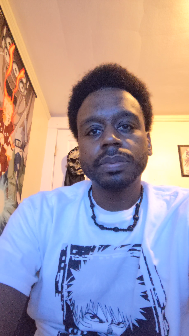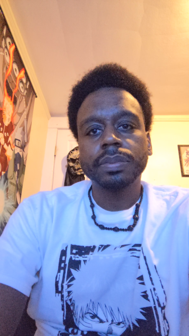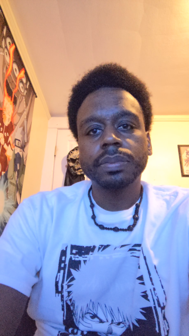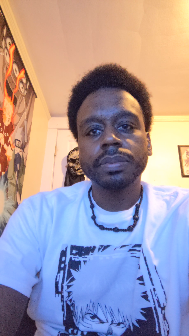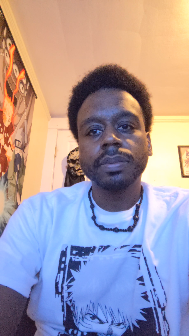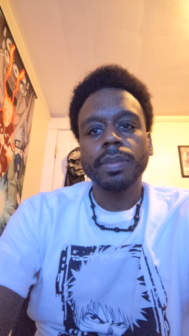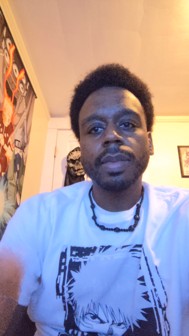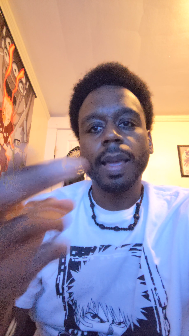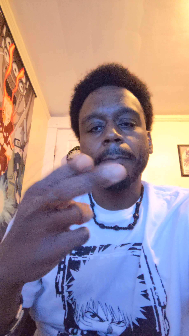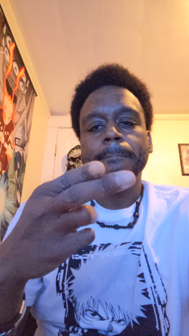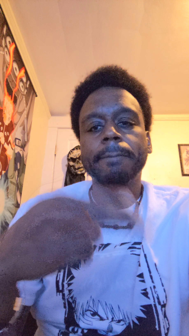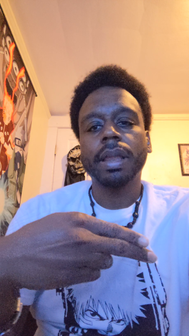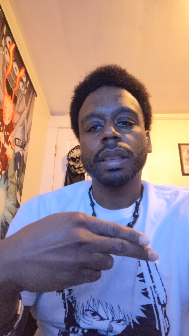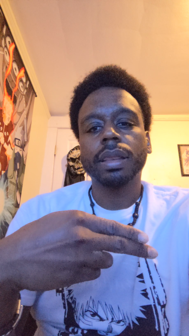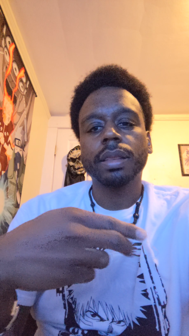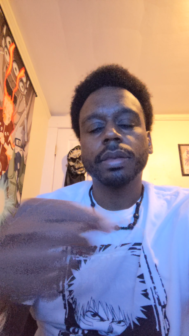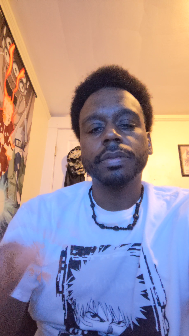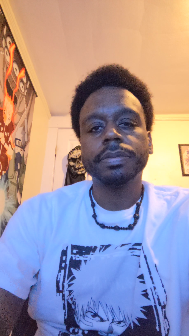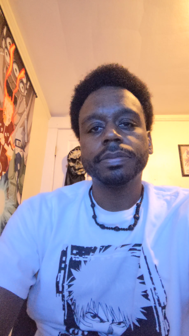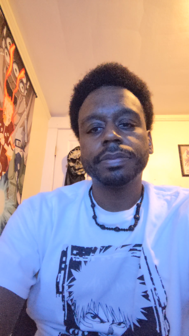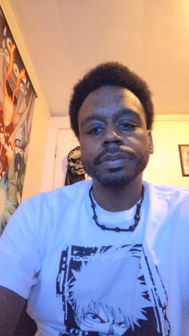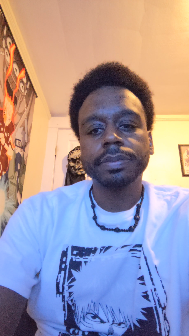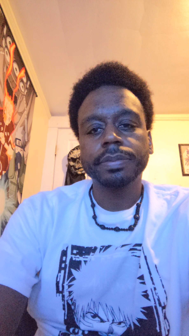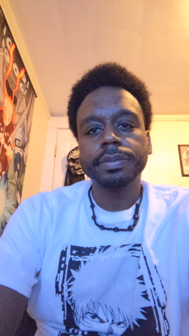belt